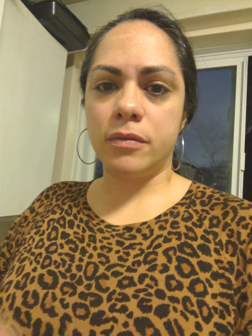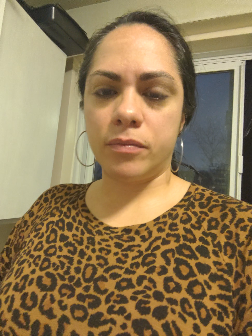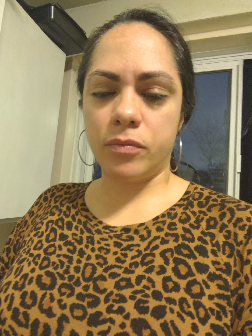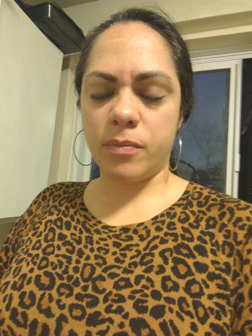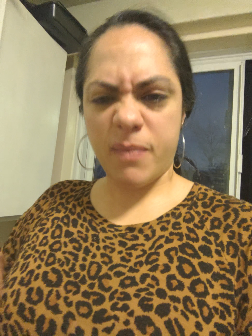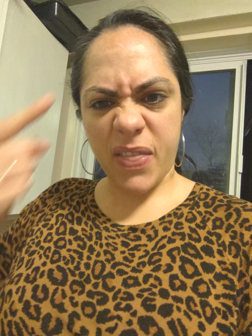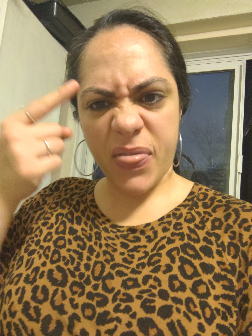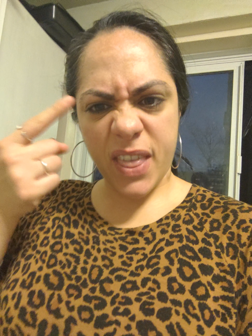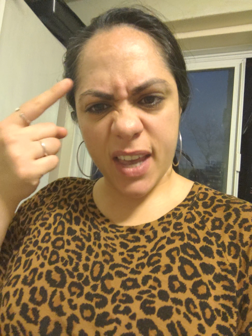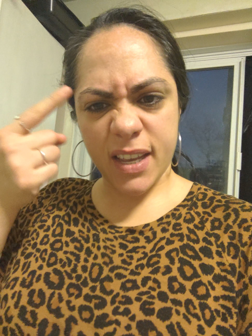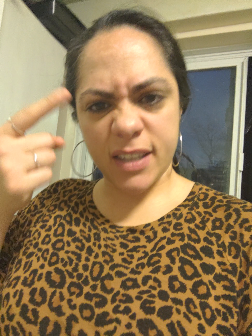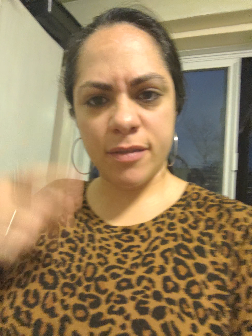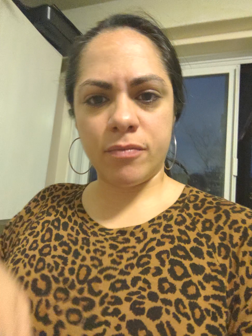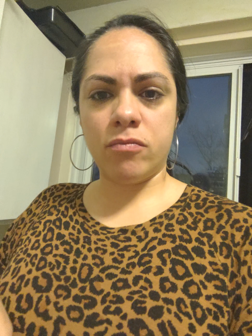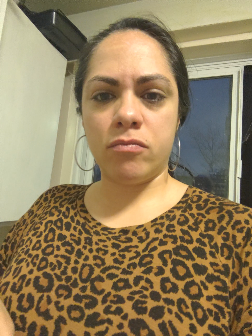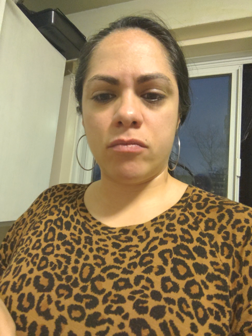think